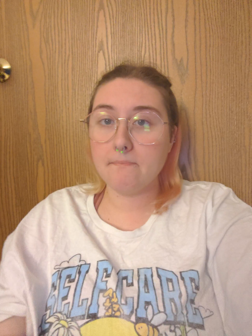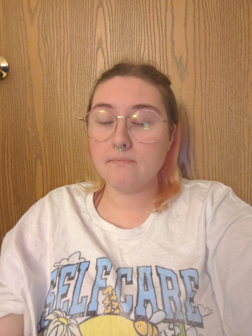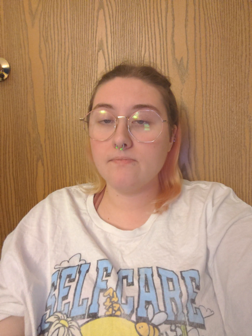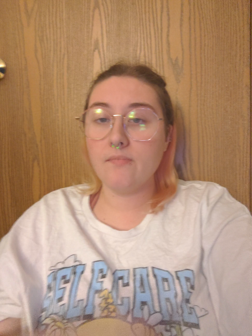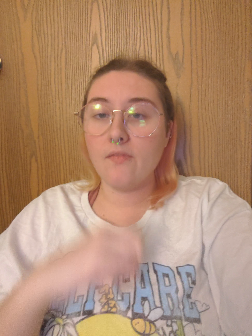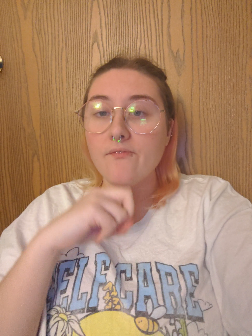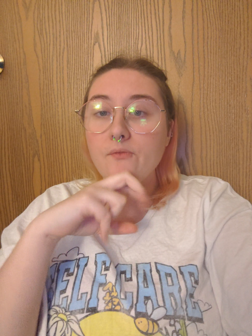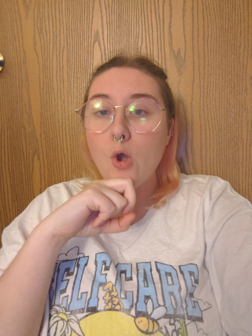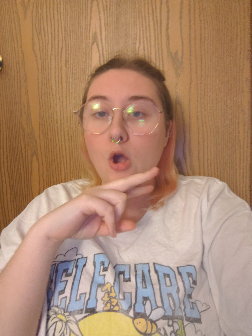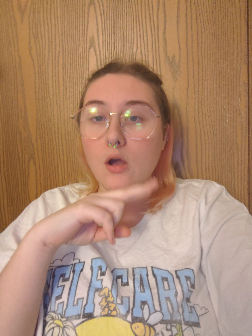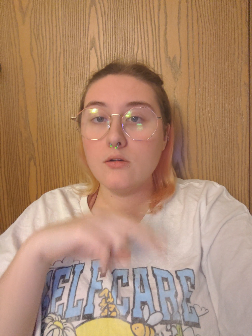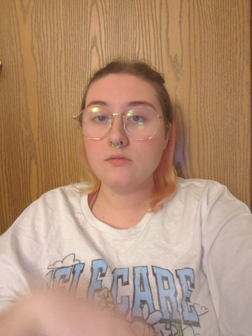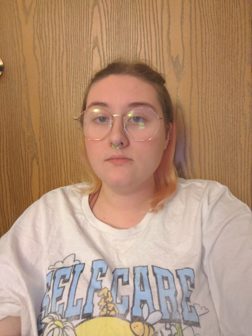frog